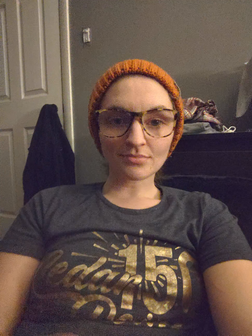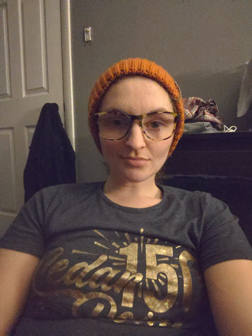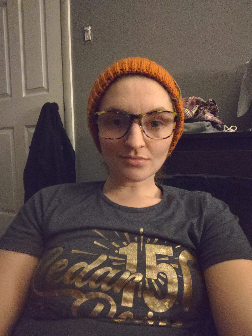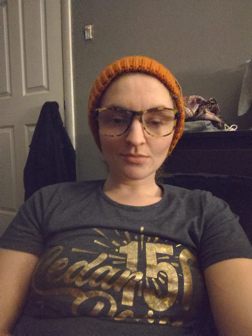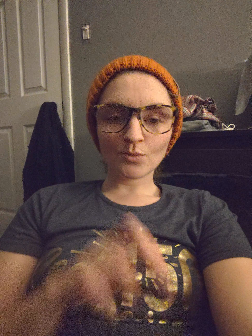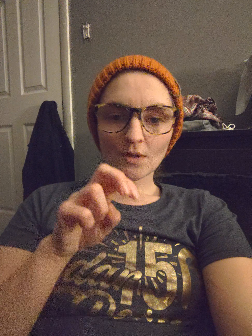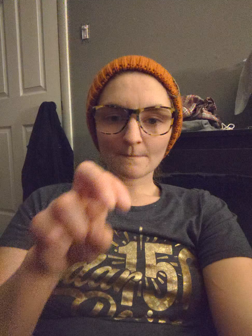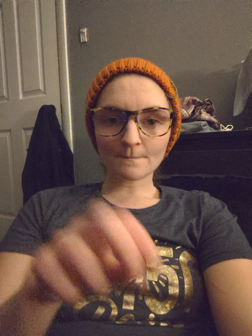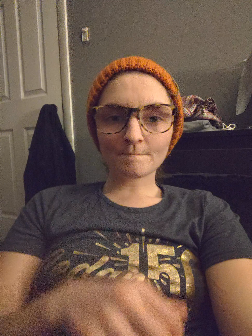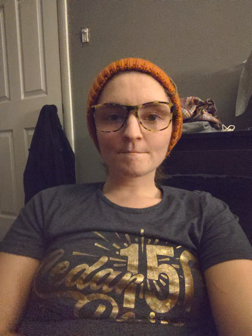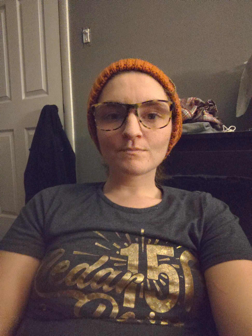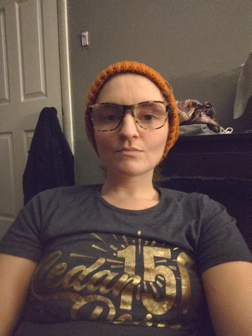ride